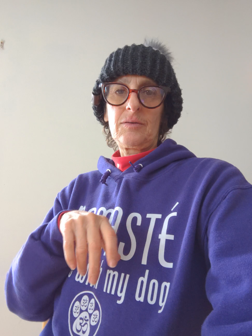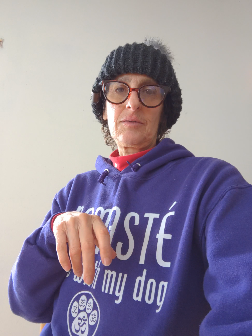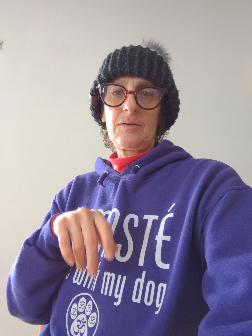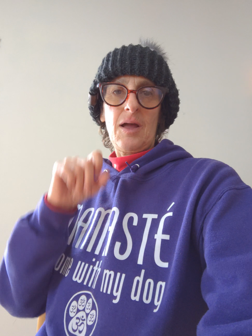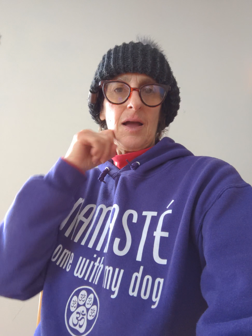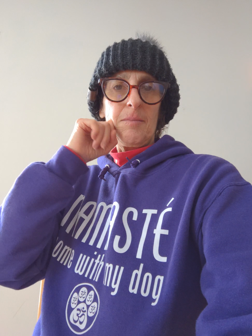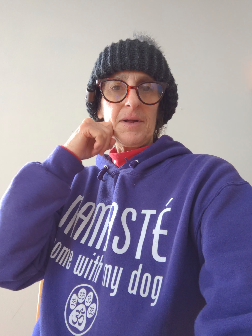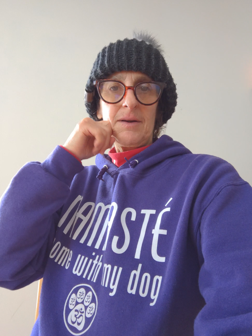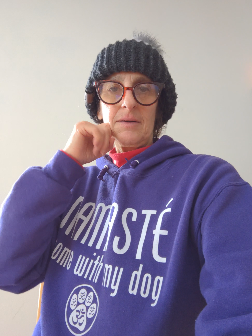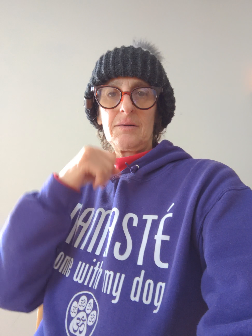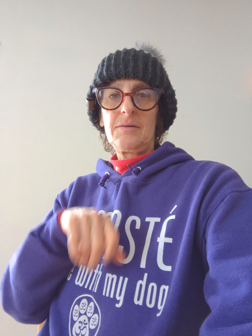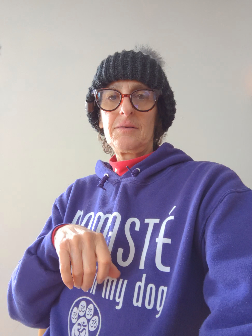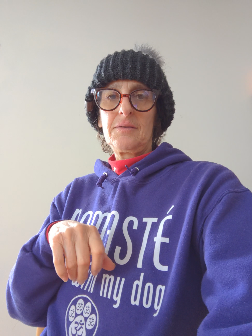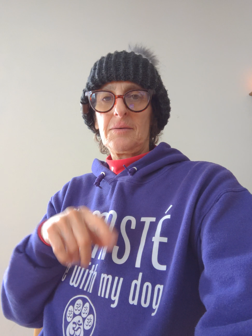apple